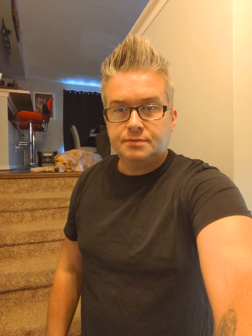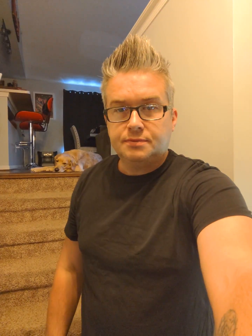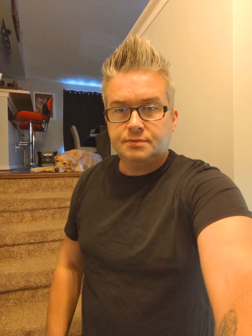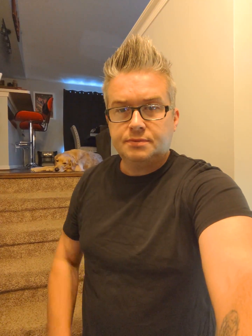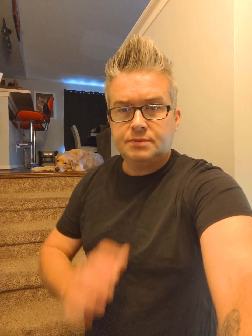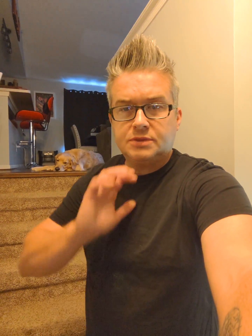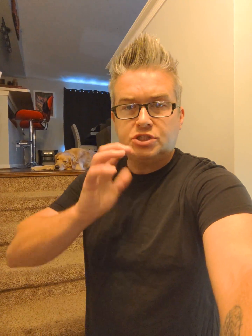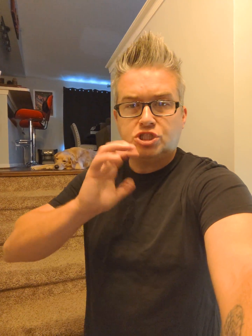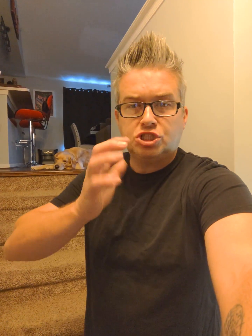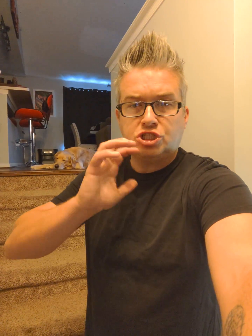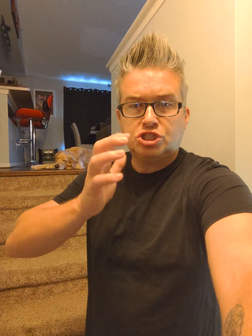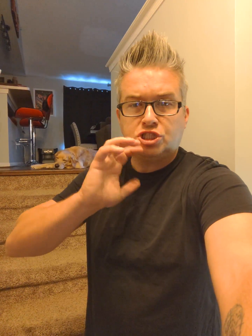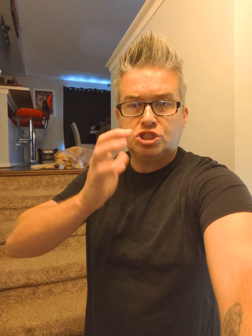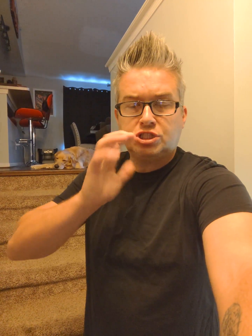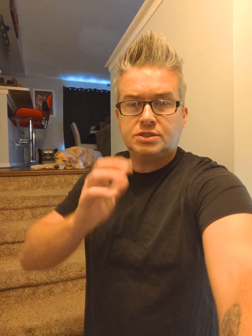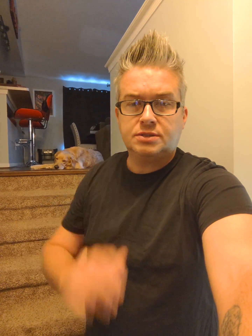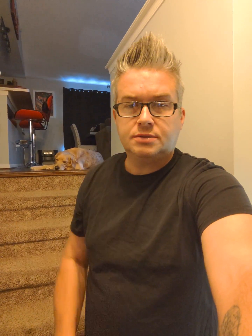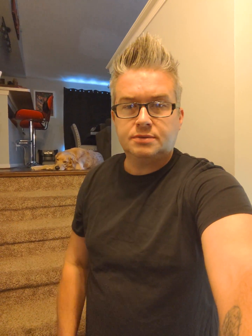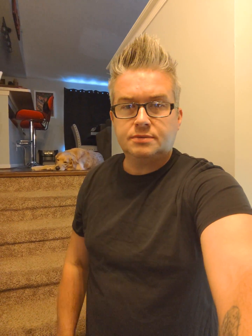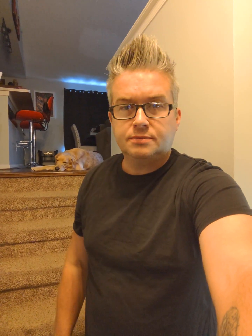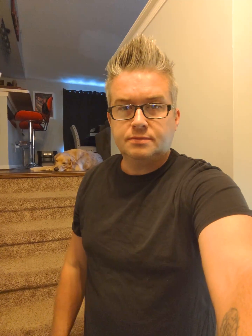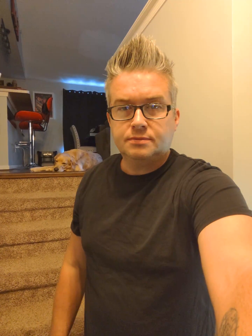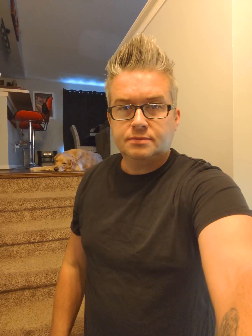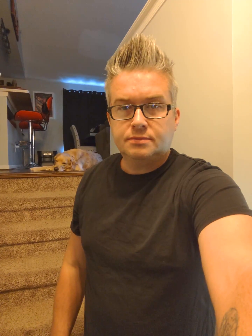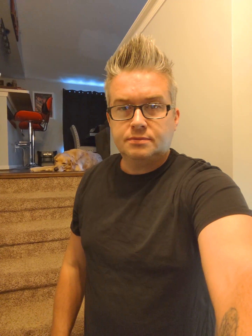cheese